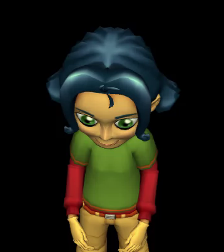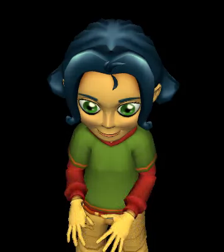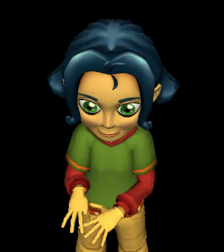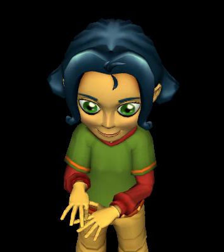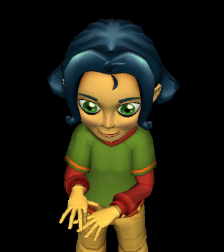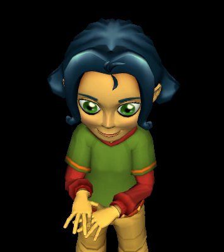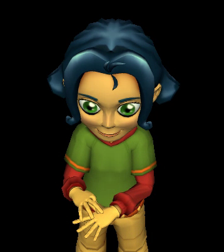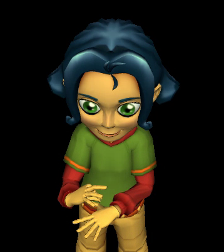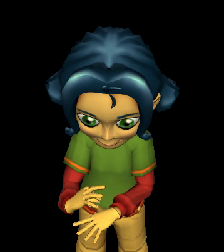زواج